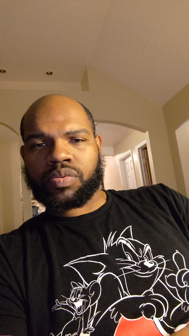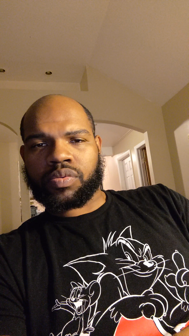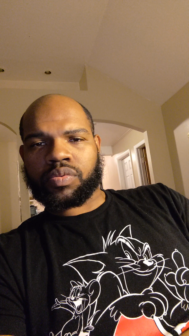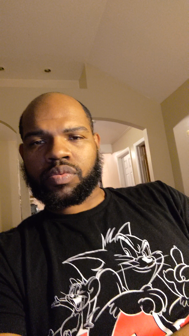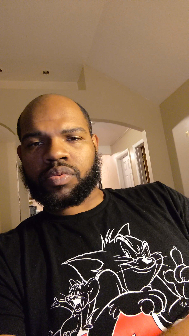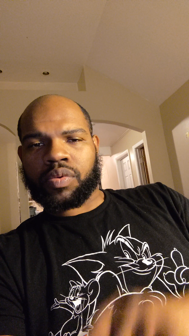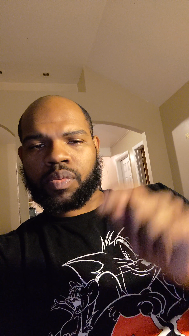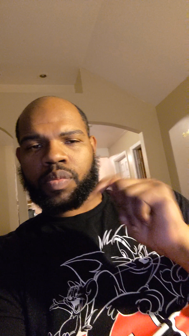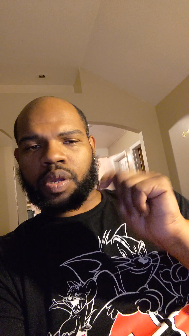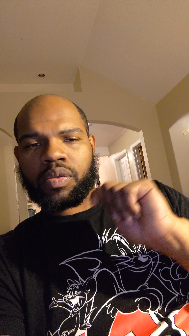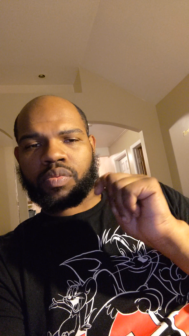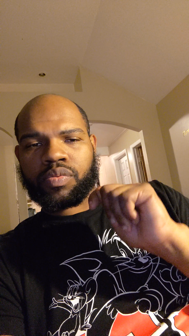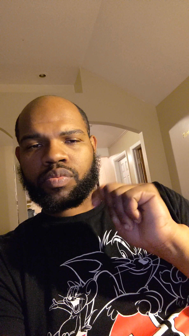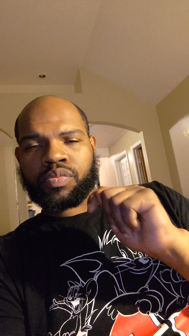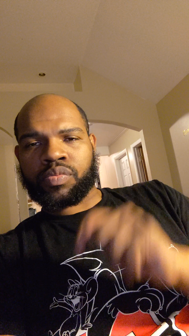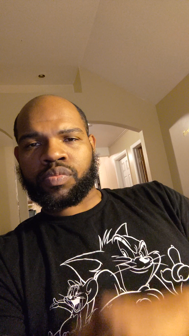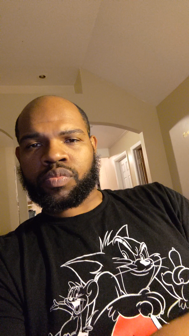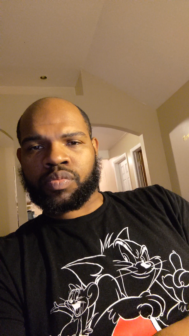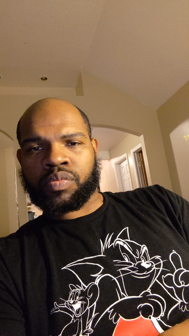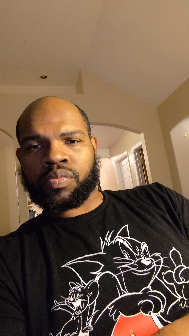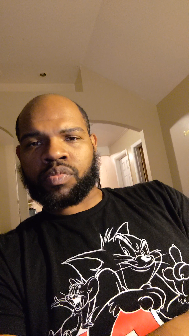bathroom